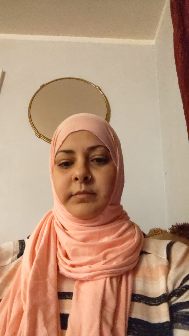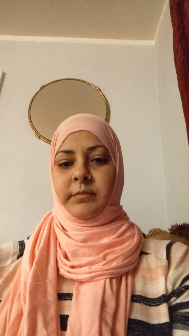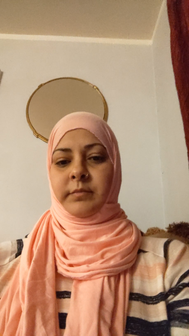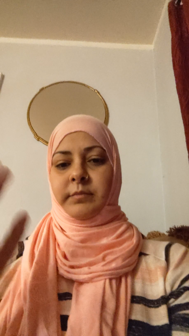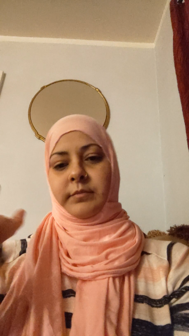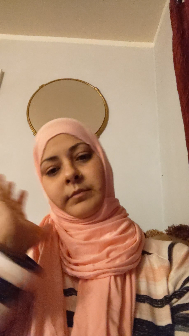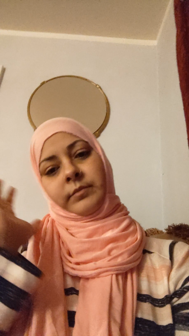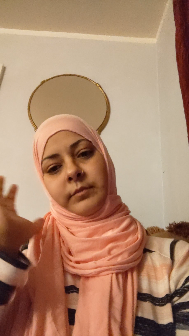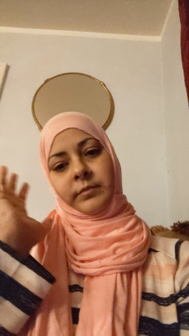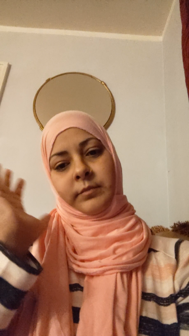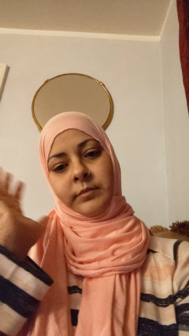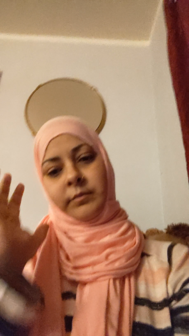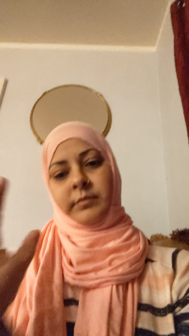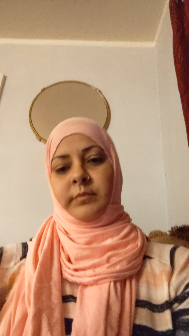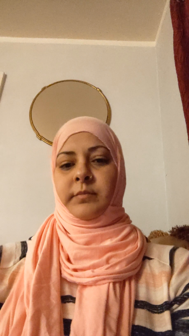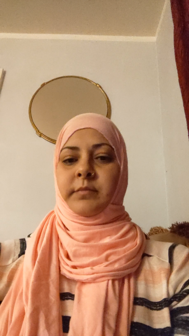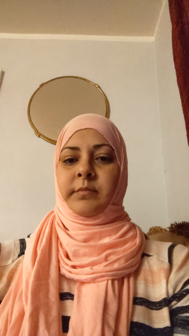pillow